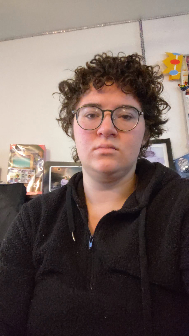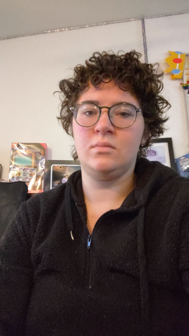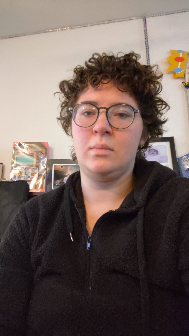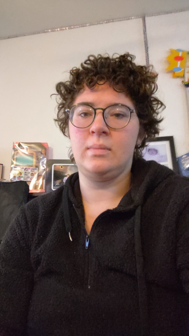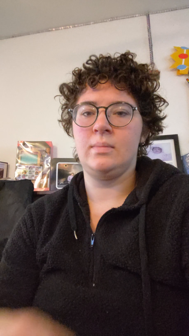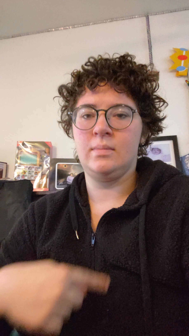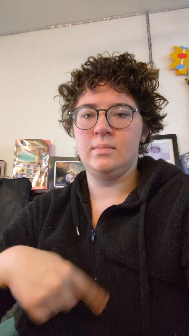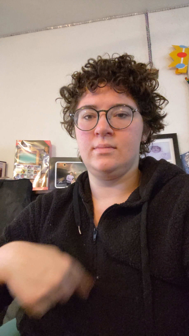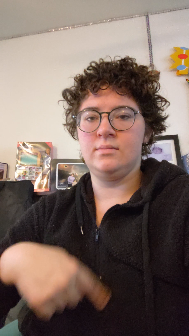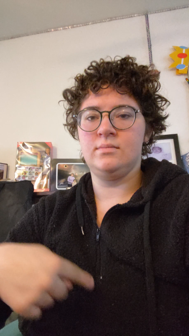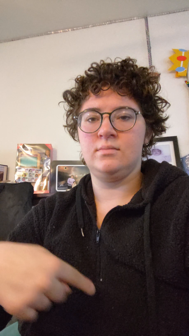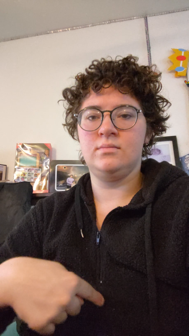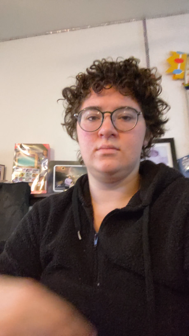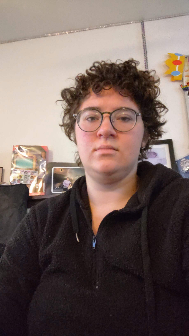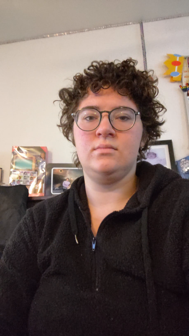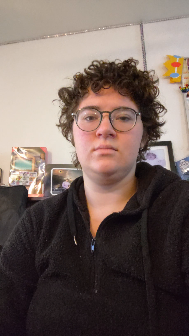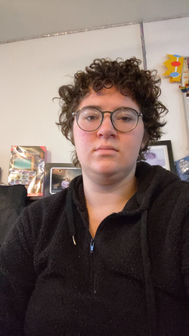belly button